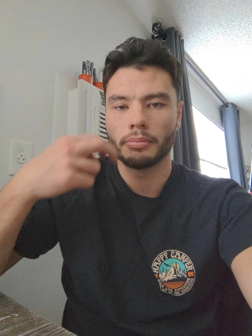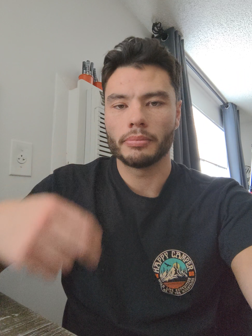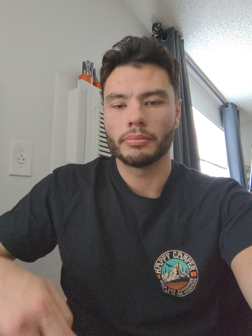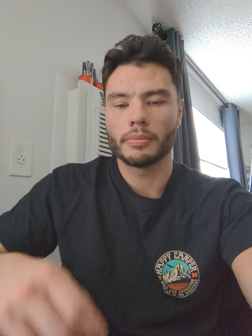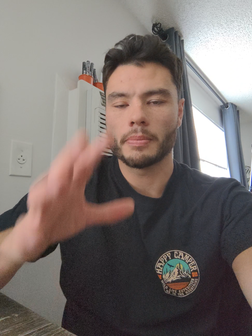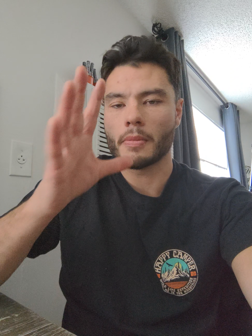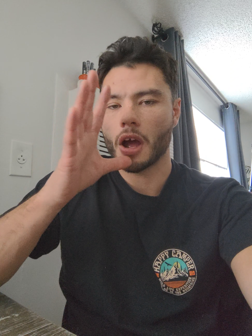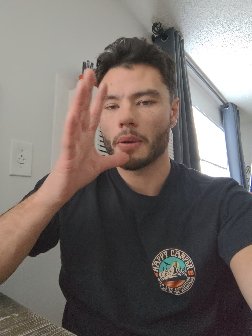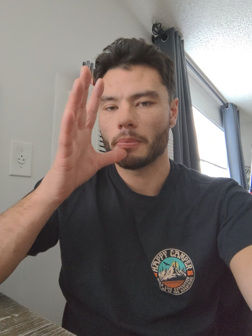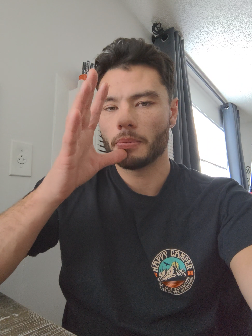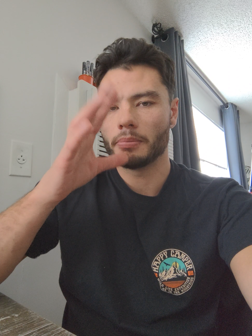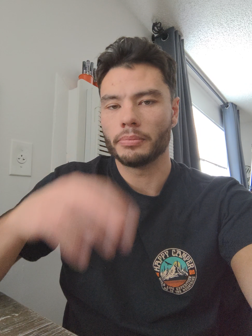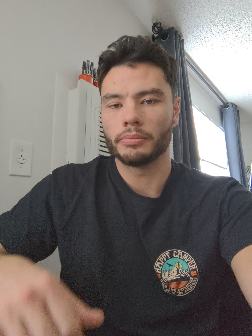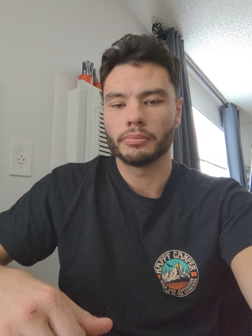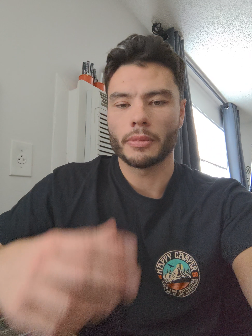mom